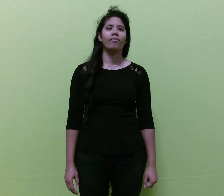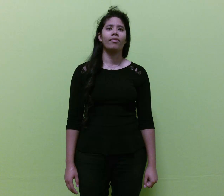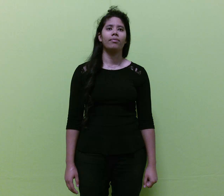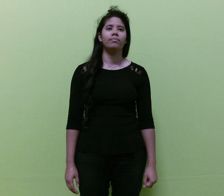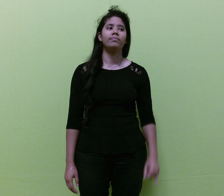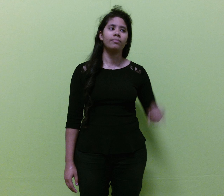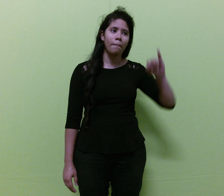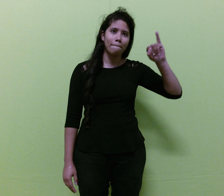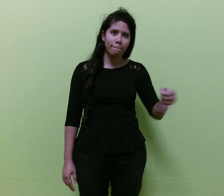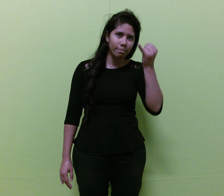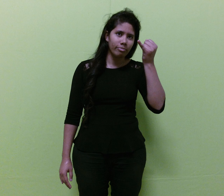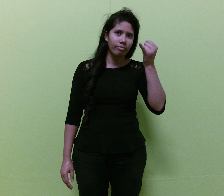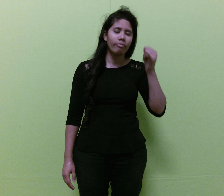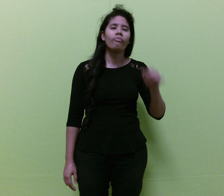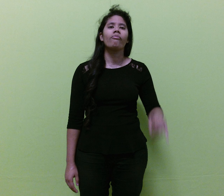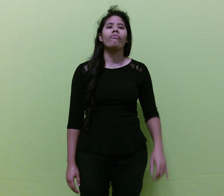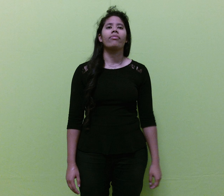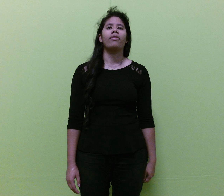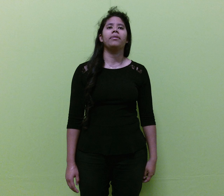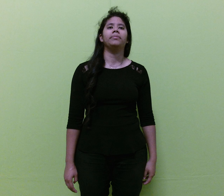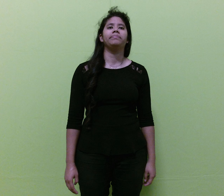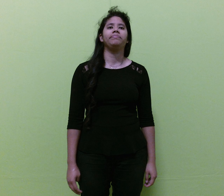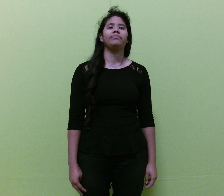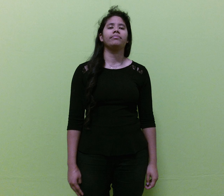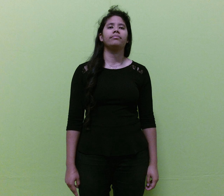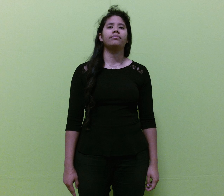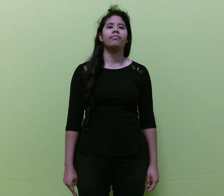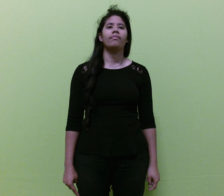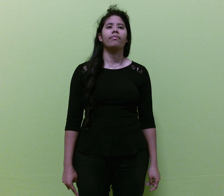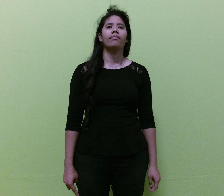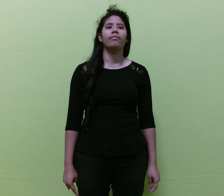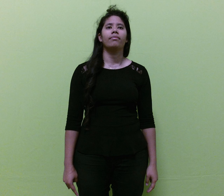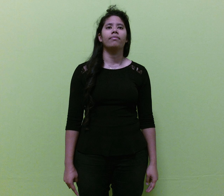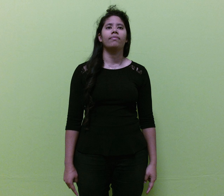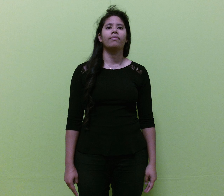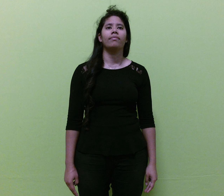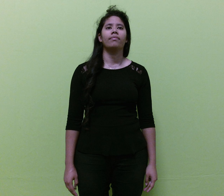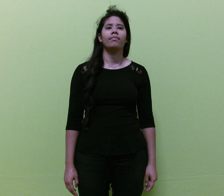aproveitar